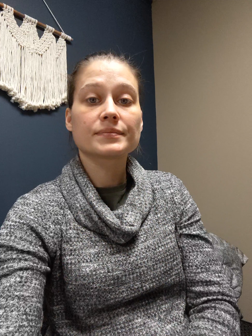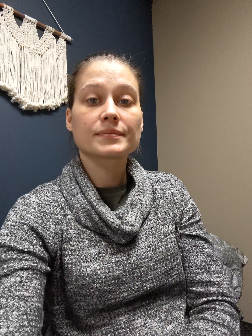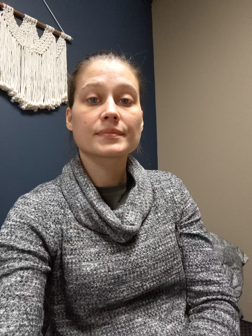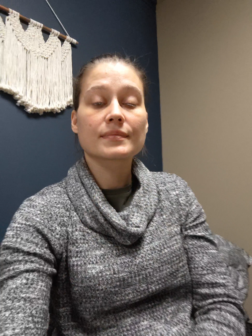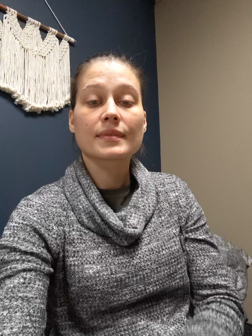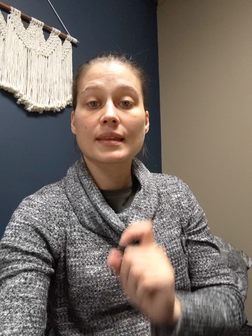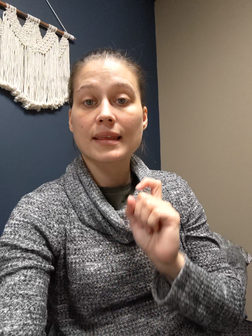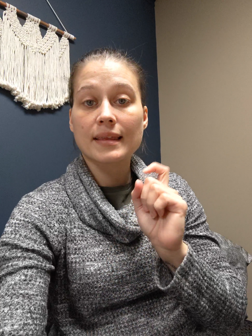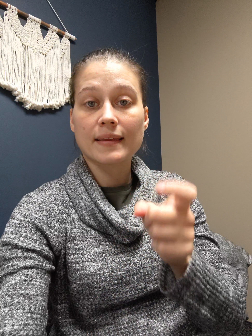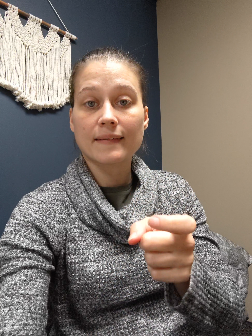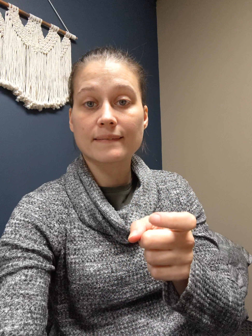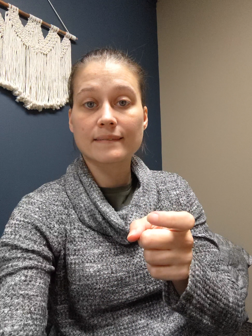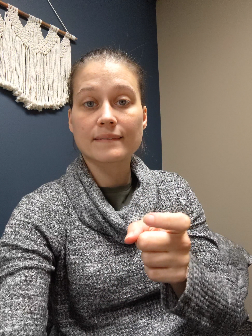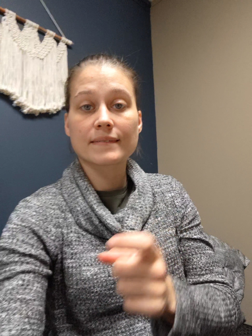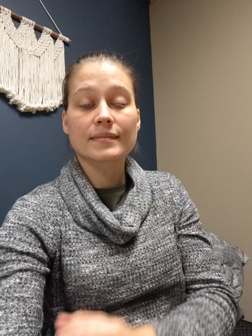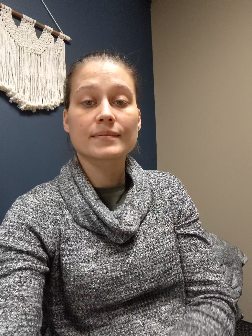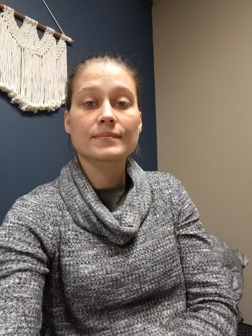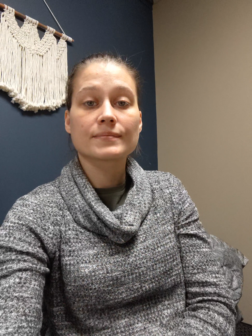give